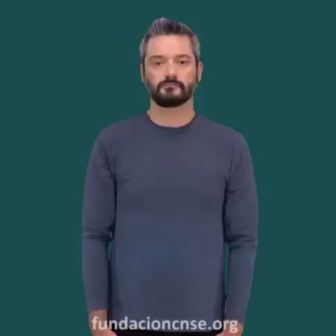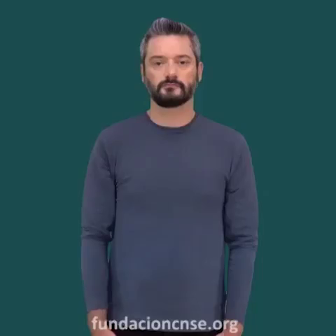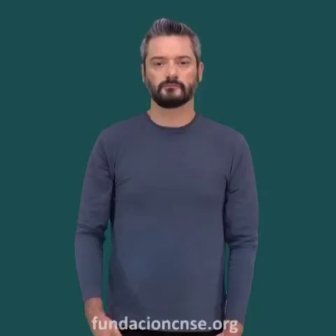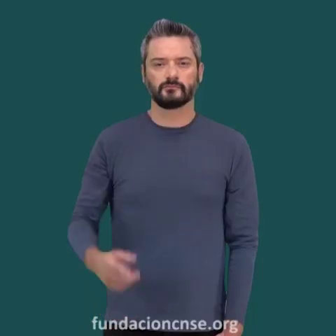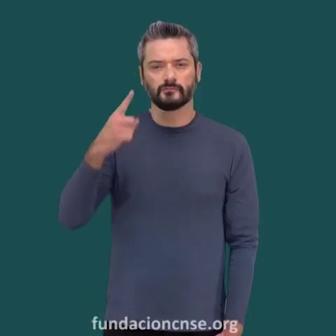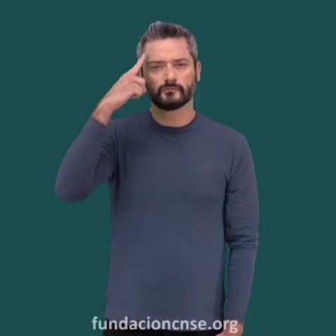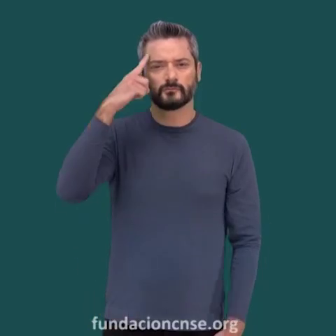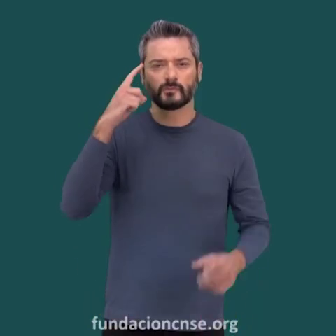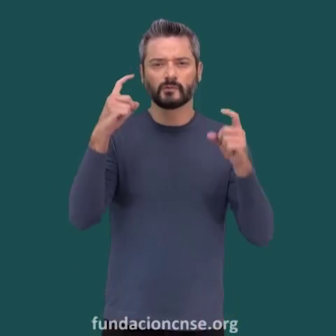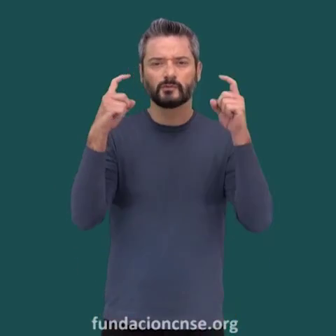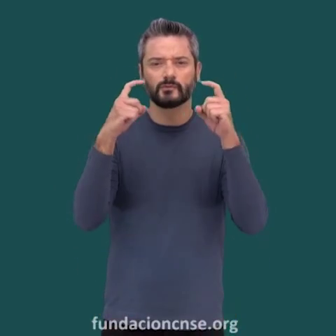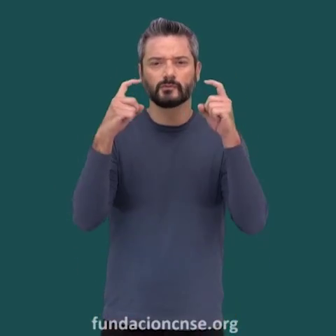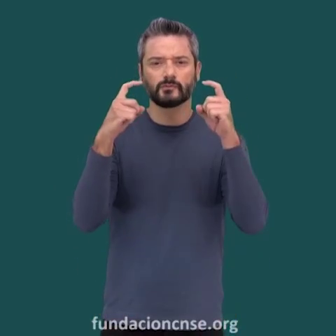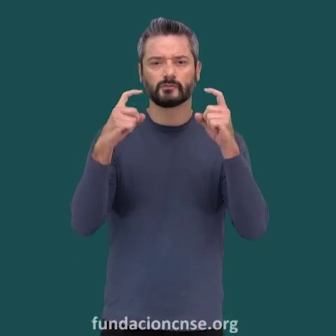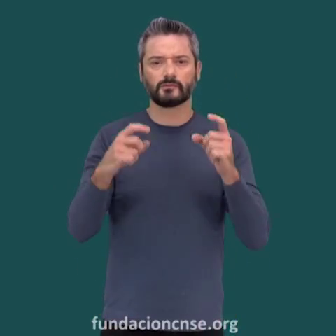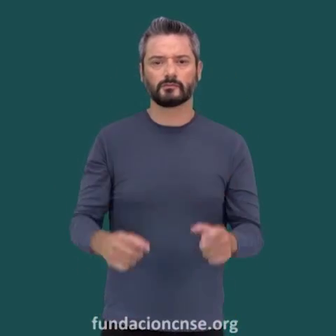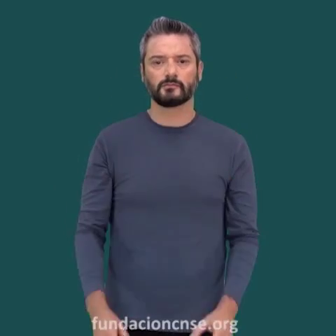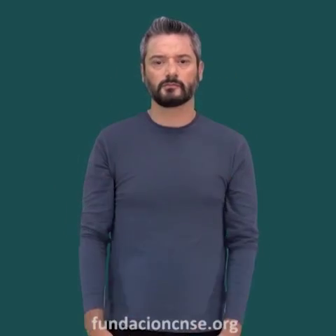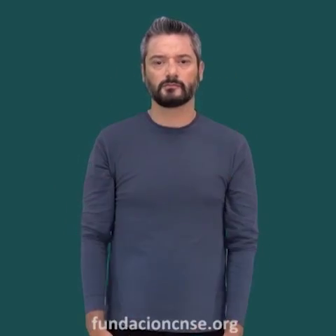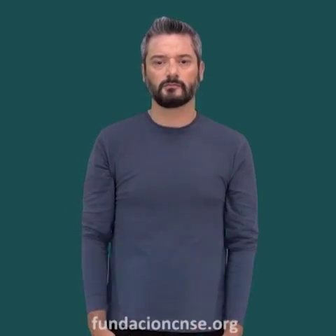dolor de cabeza